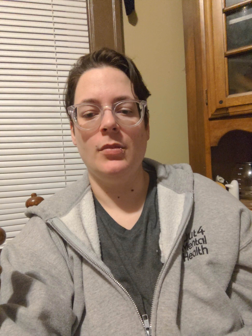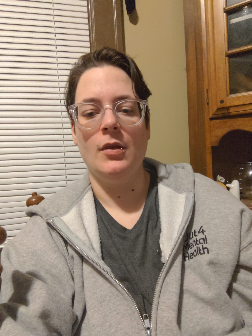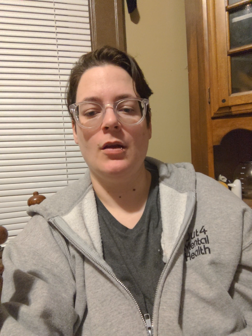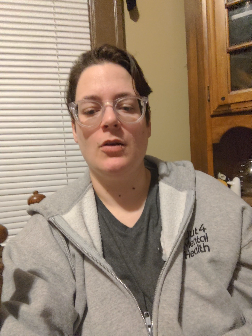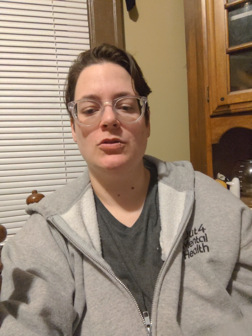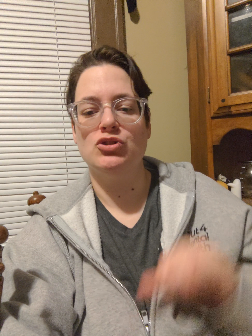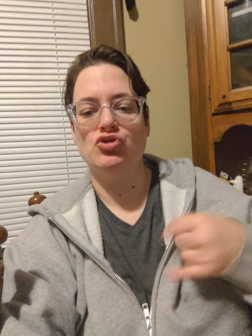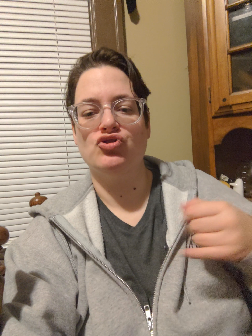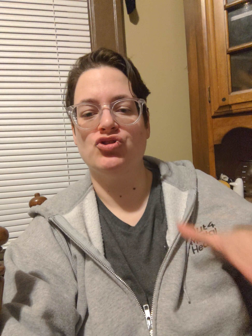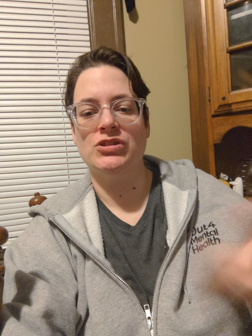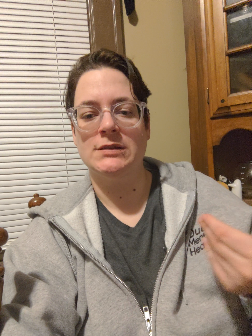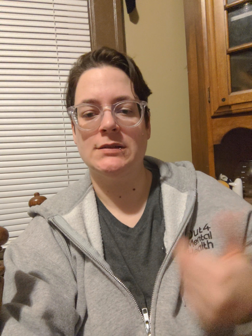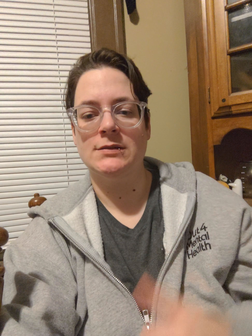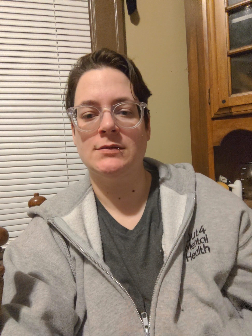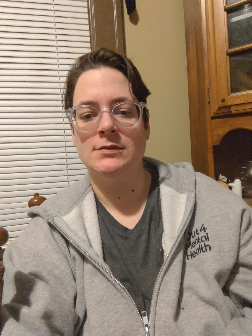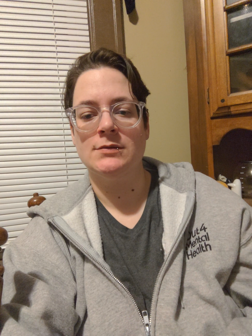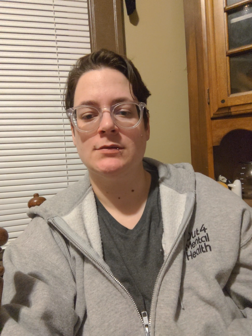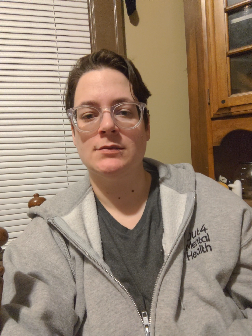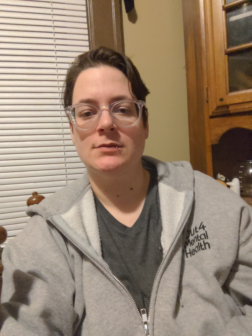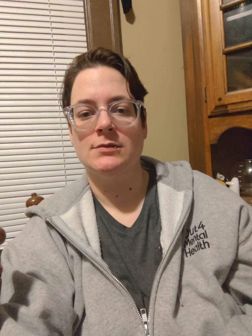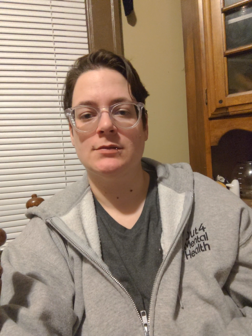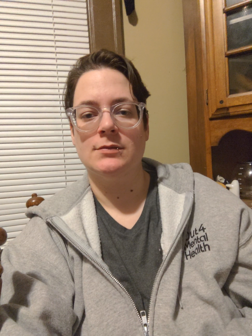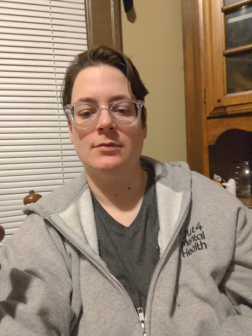jeans